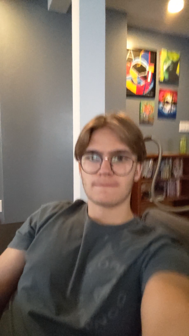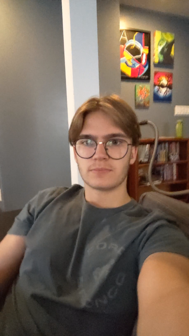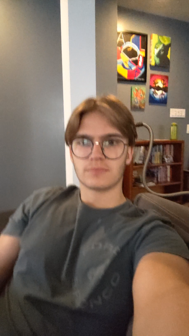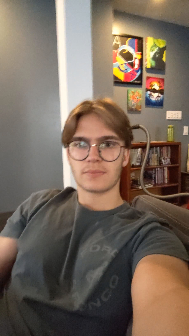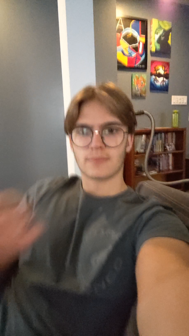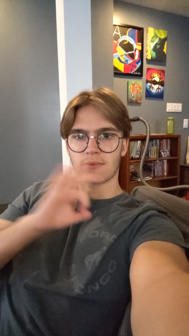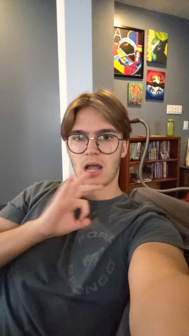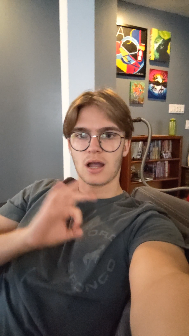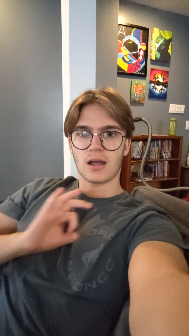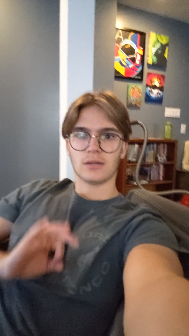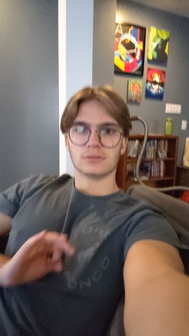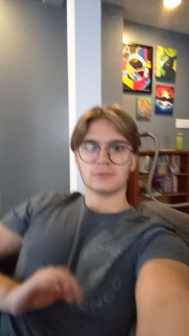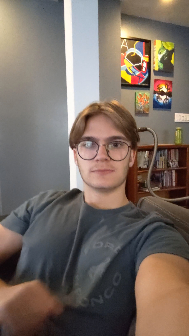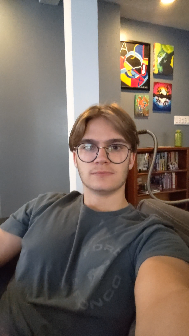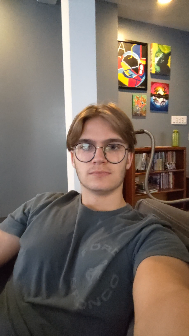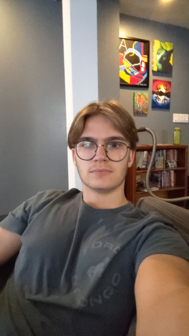button